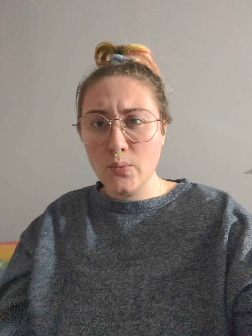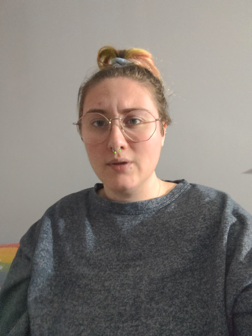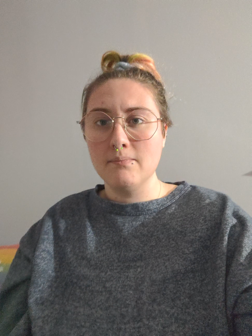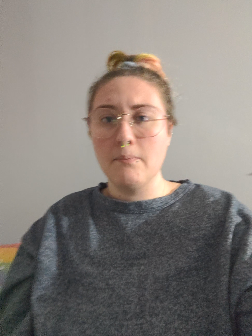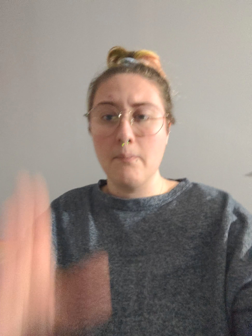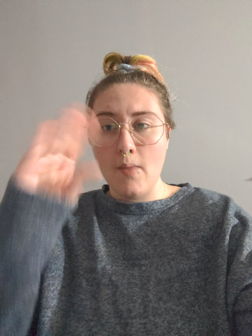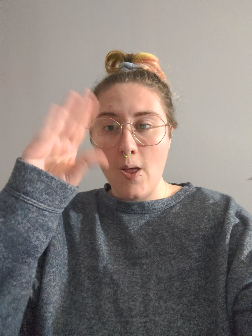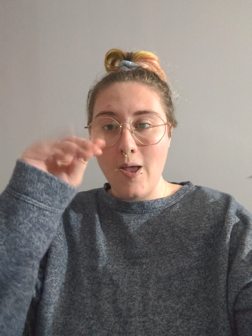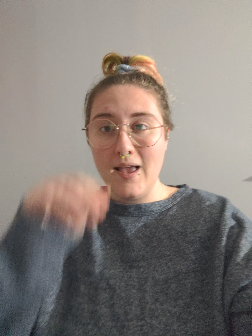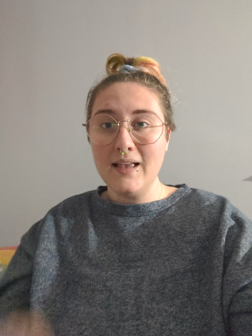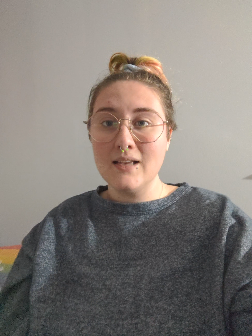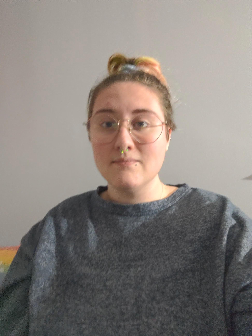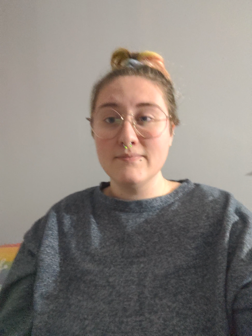boy